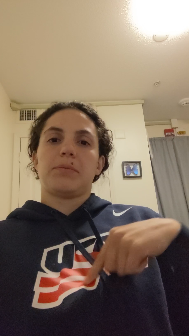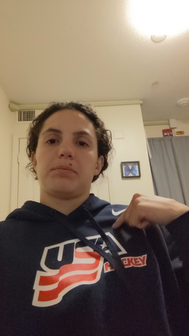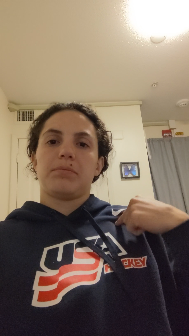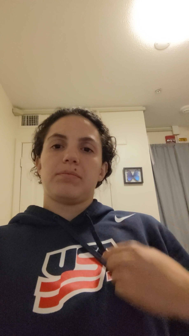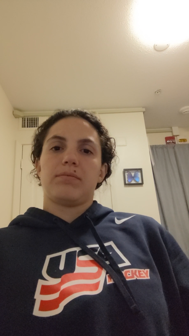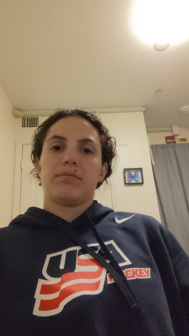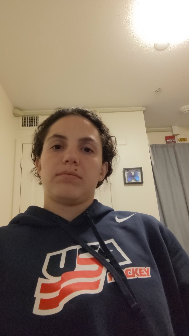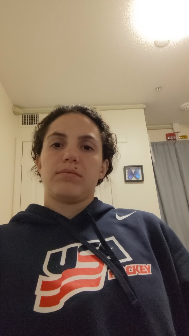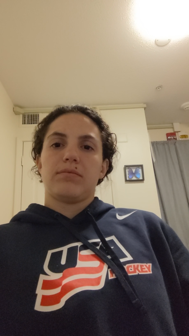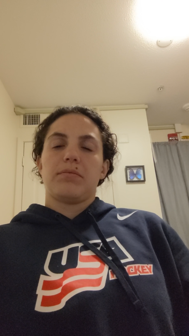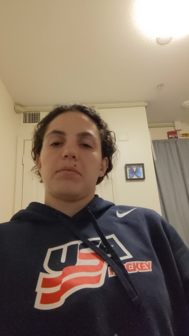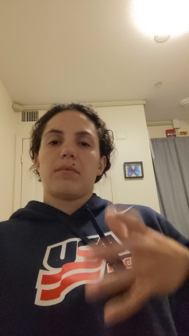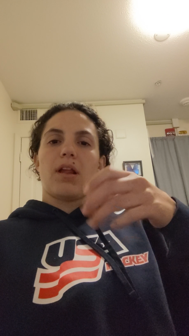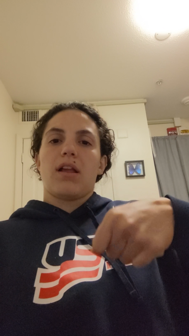bucket